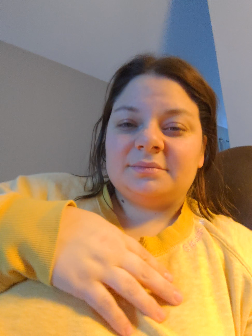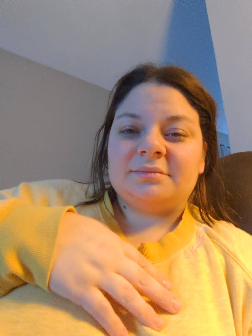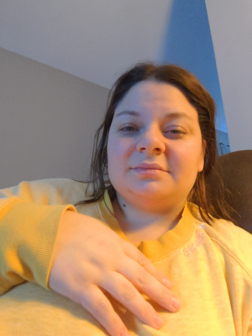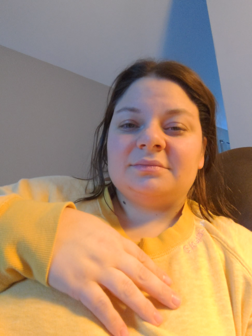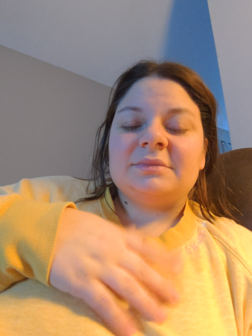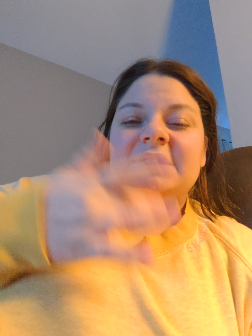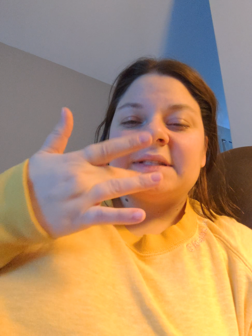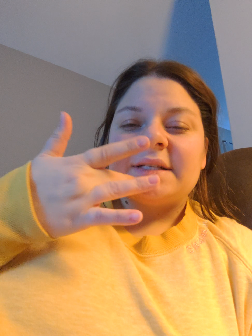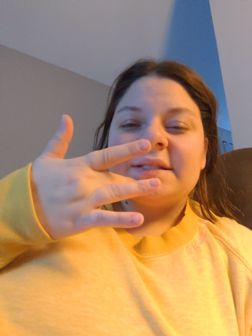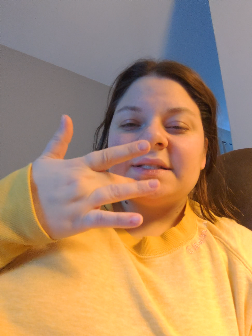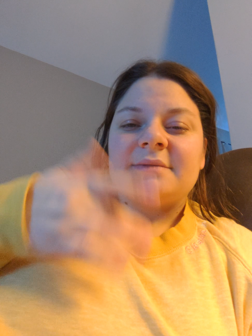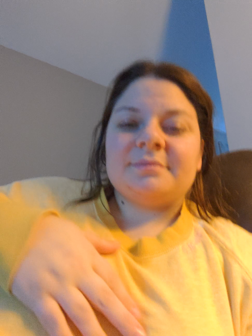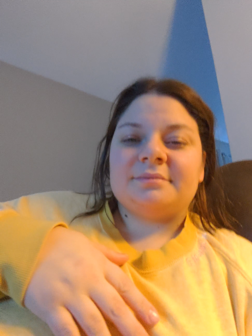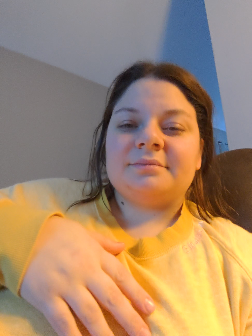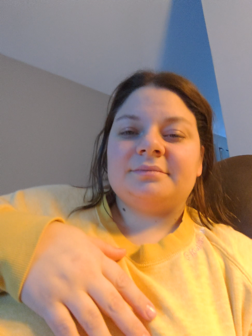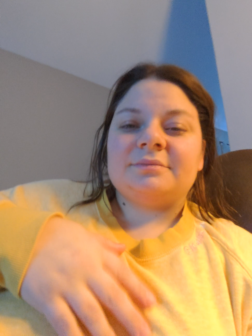taste